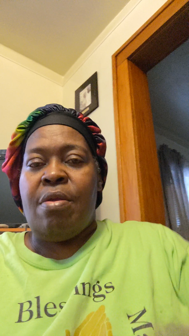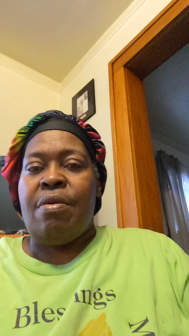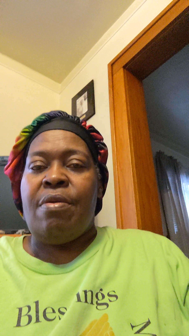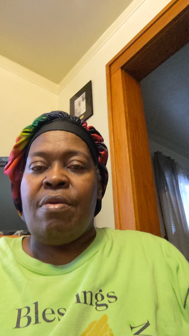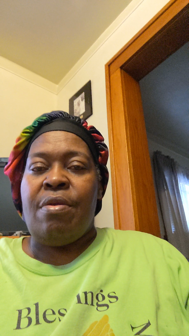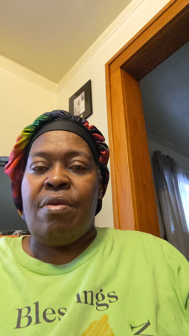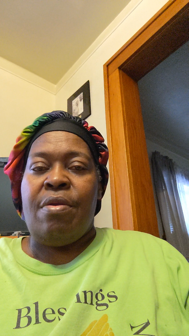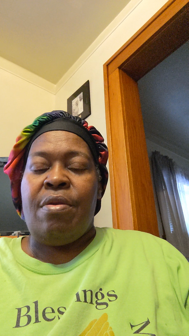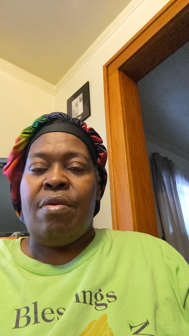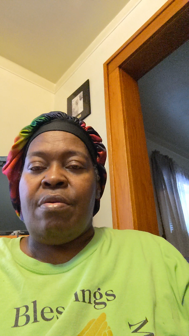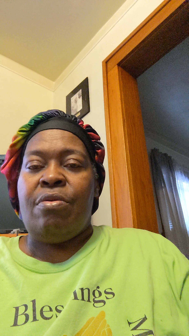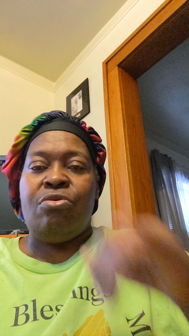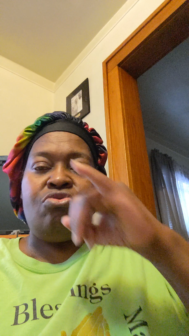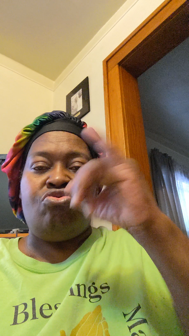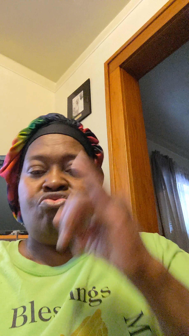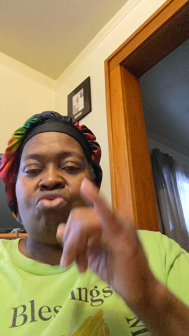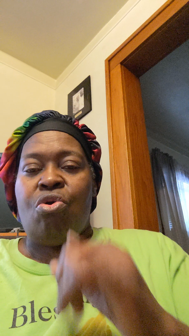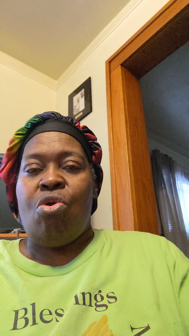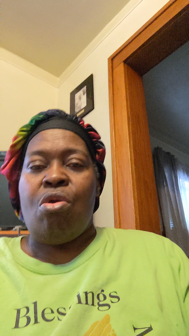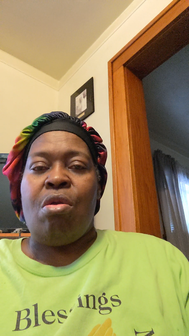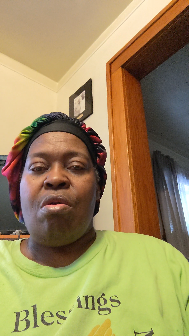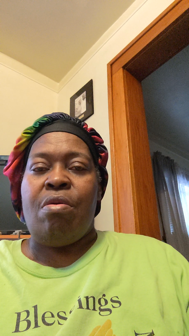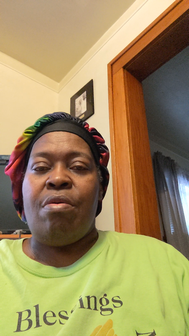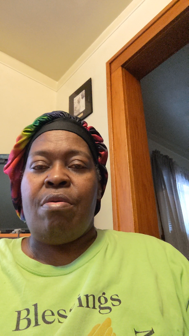draw